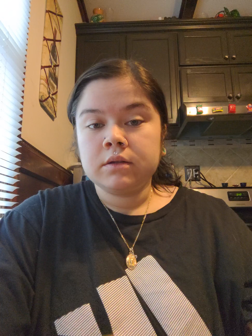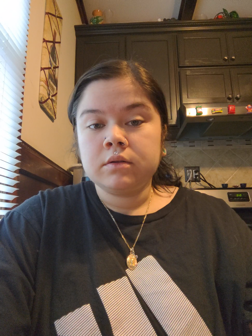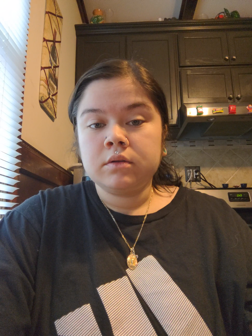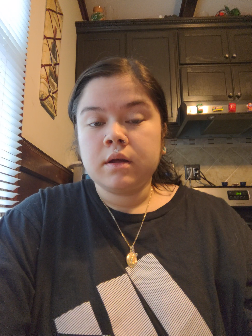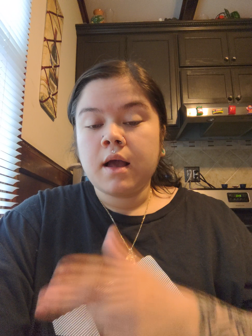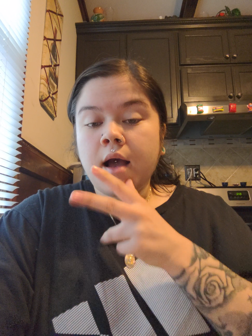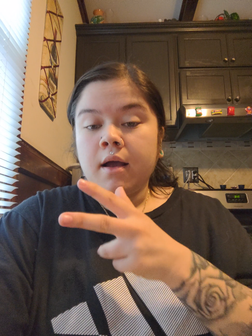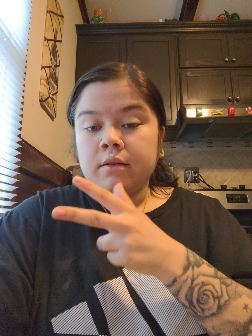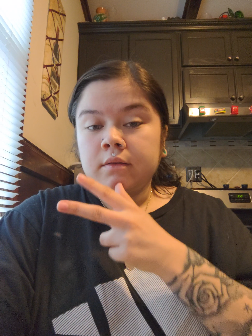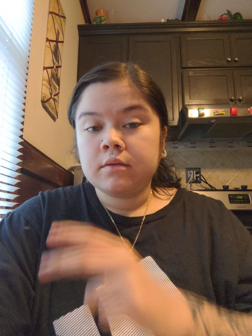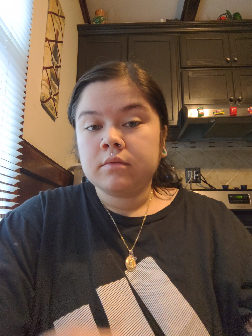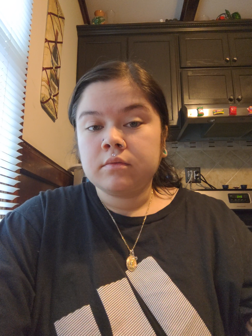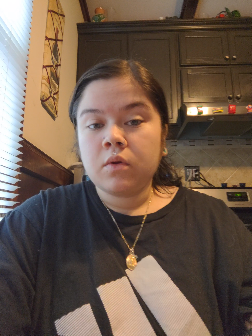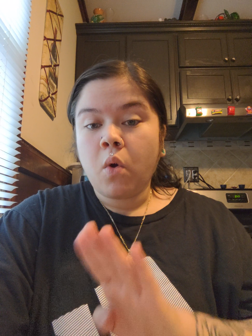hen